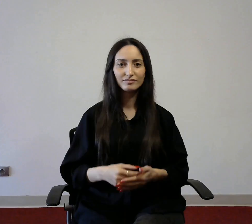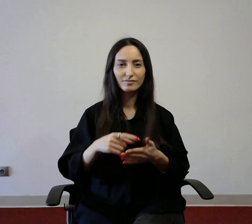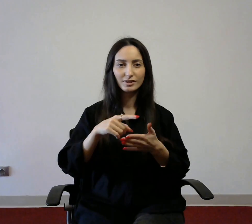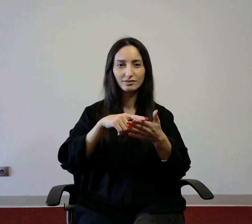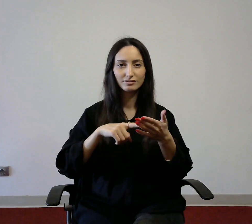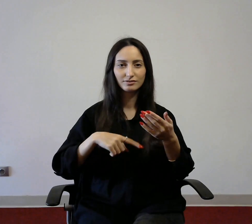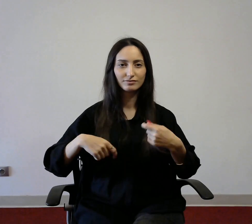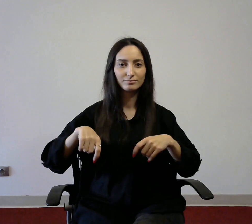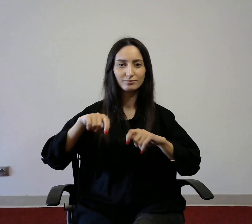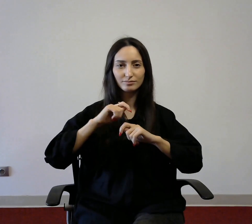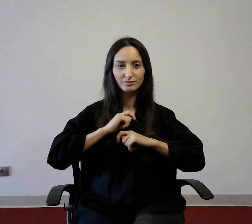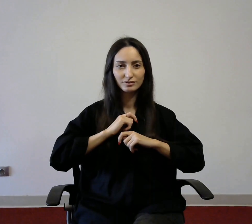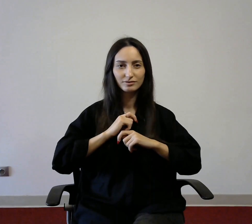etibarnamə